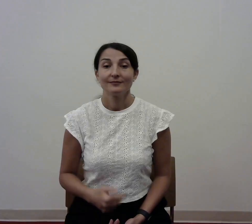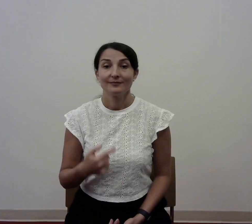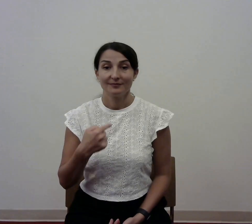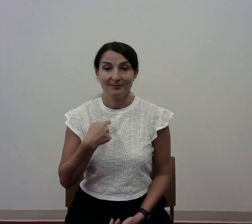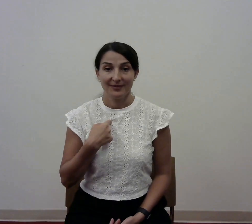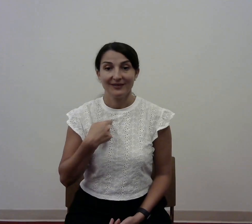mən